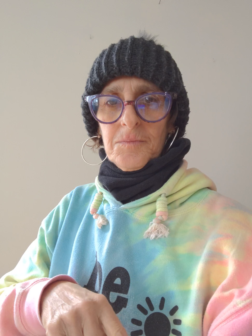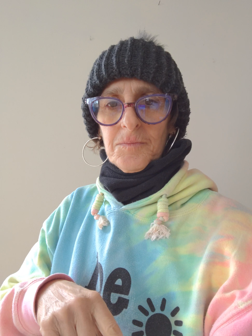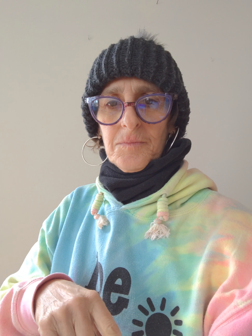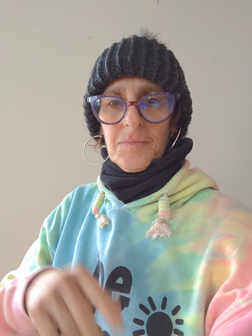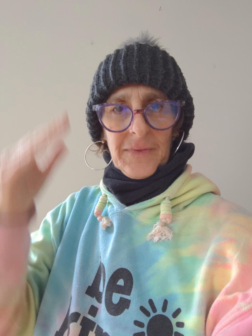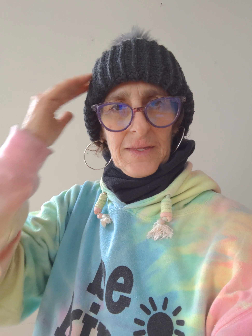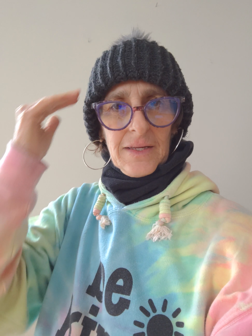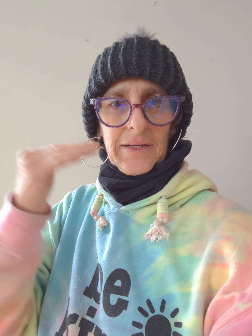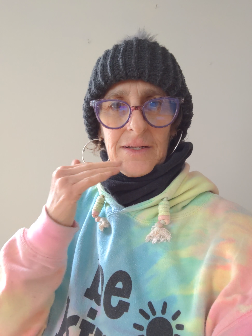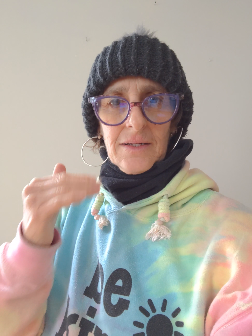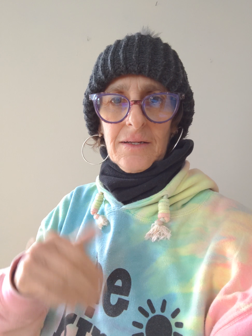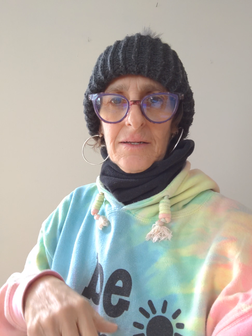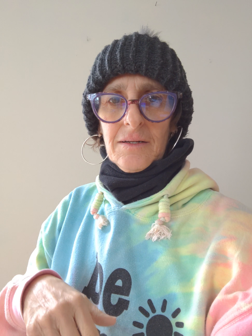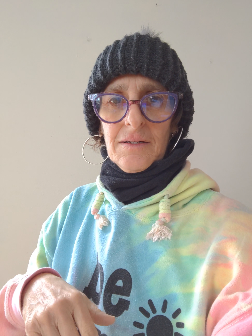head